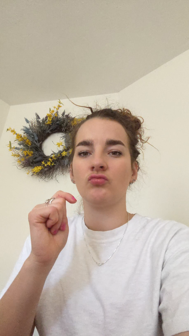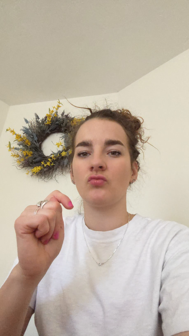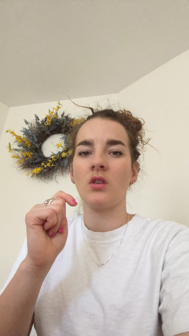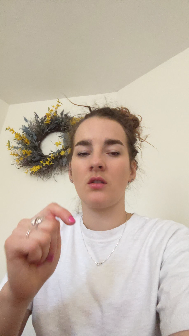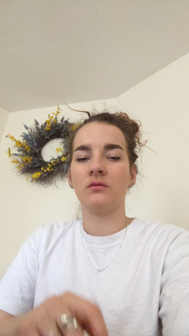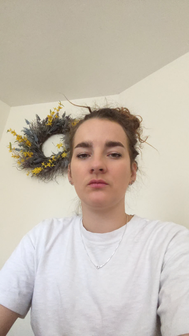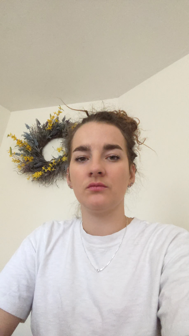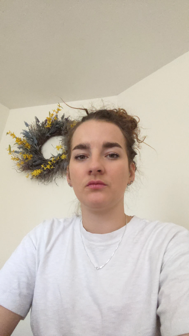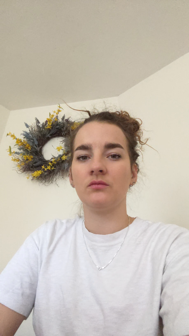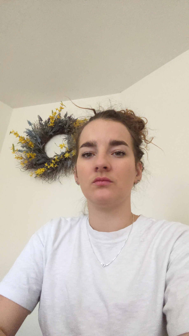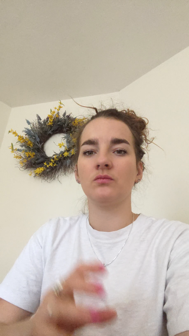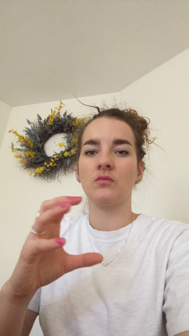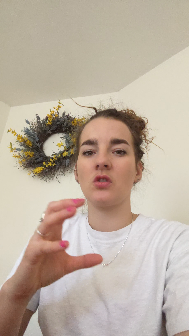ball